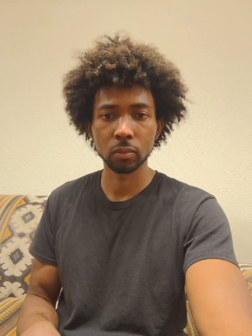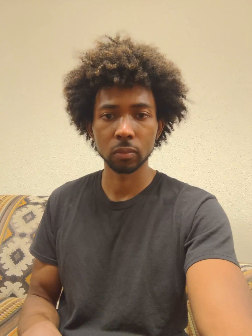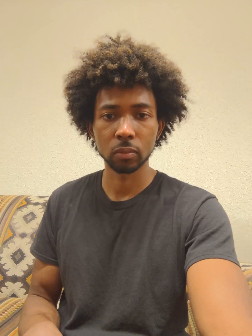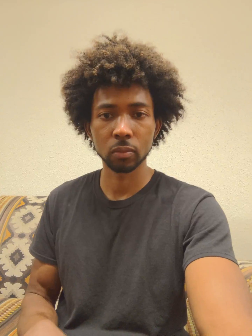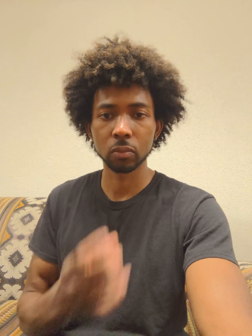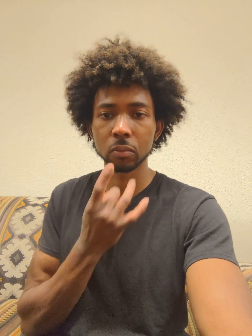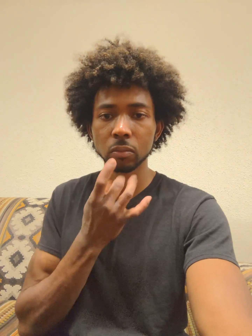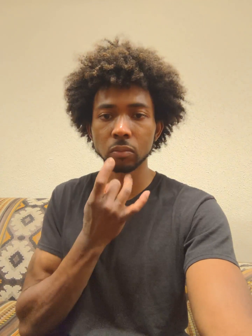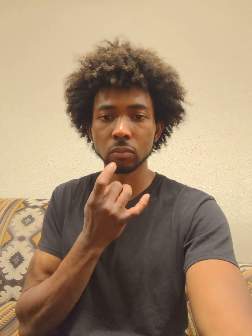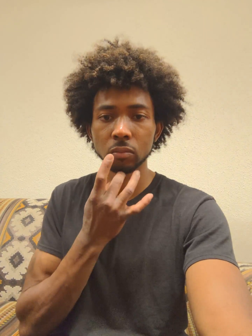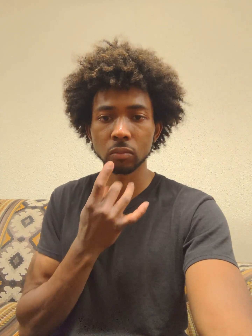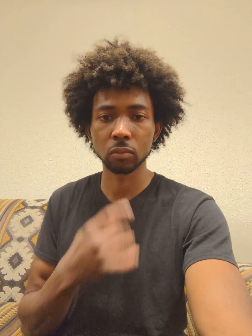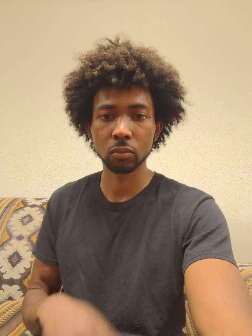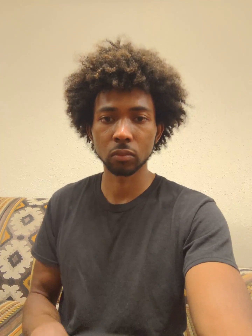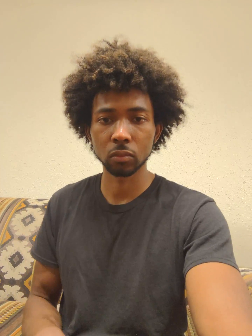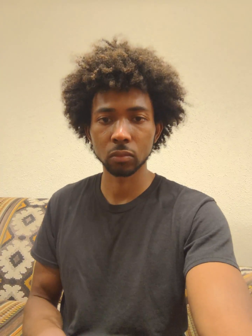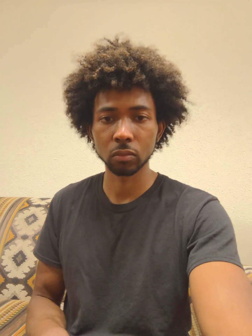light bulb